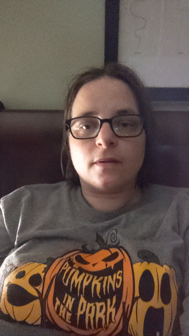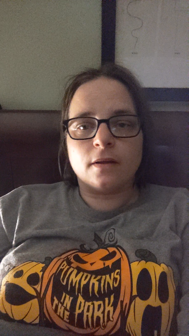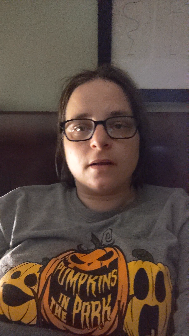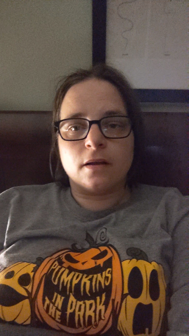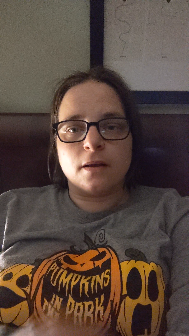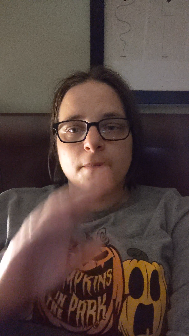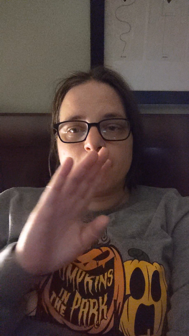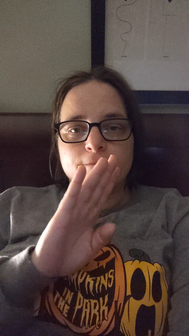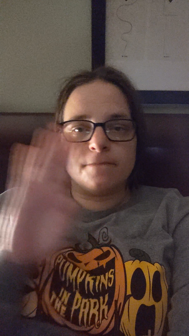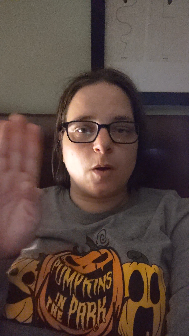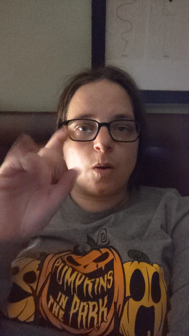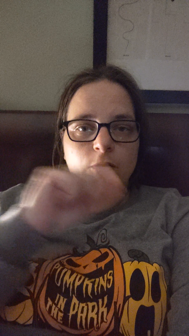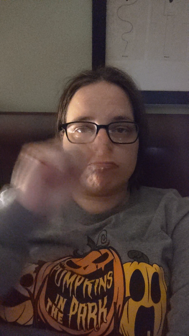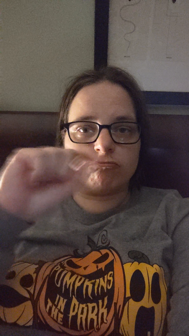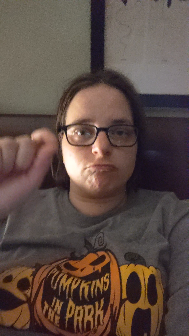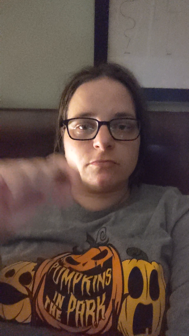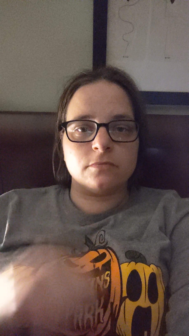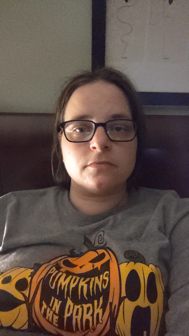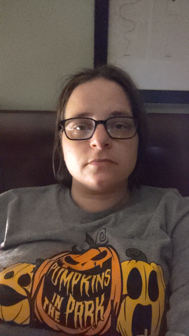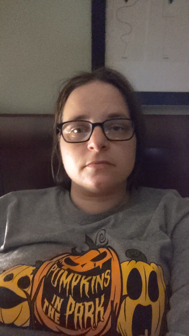chalk